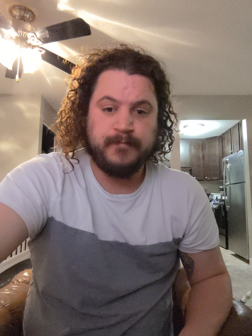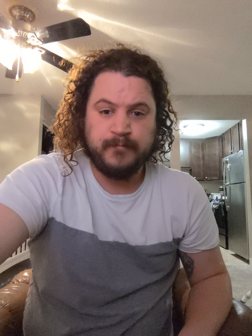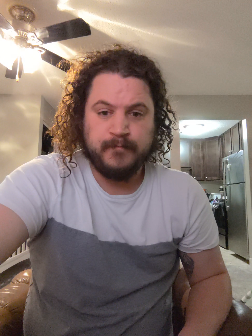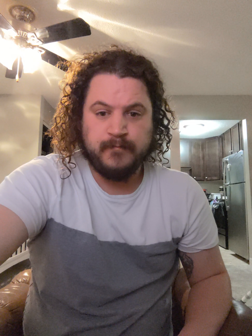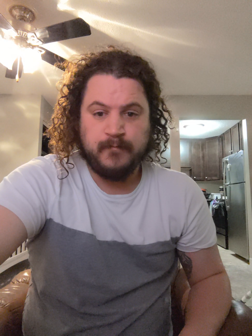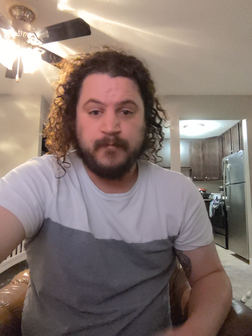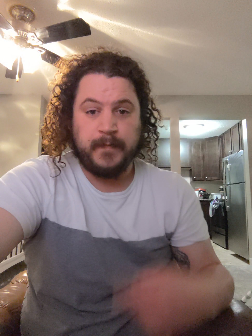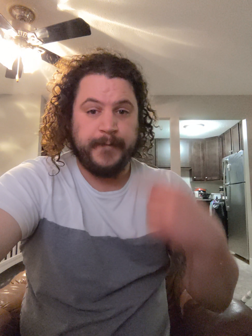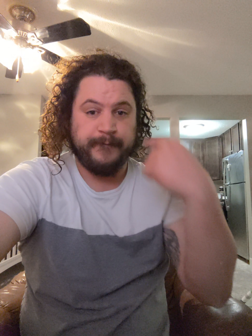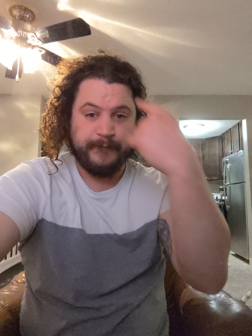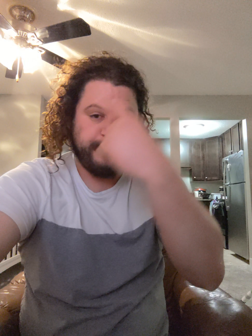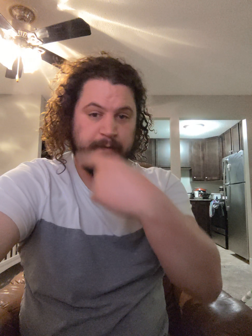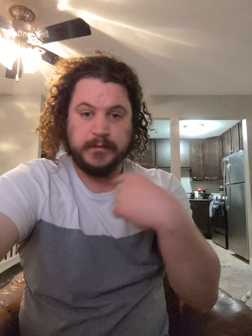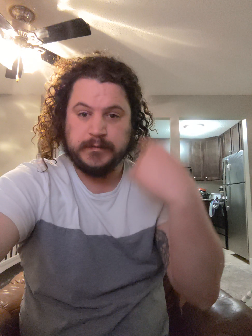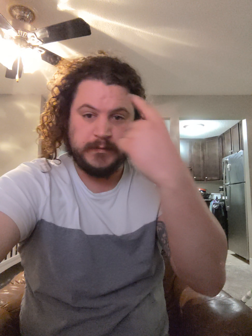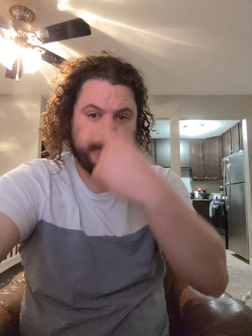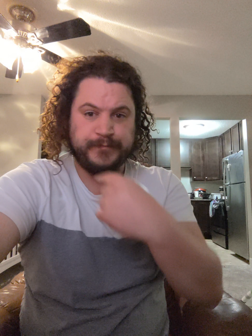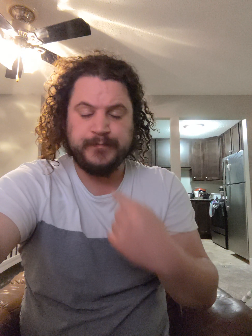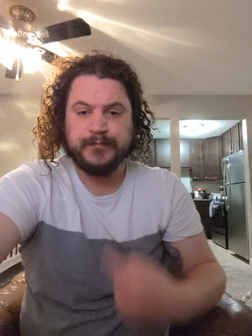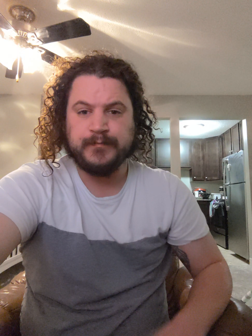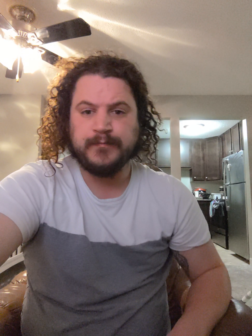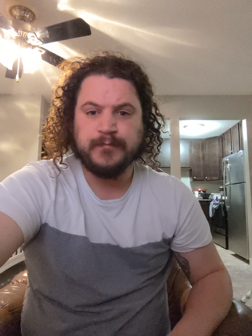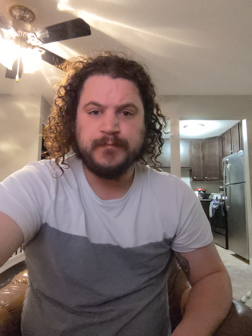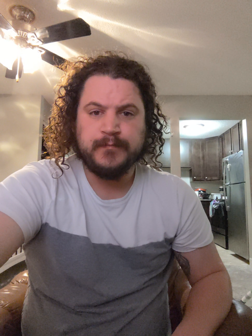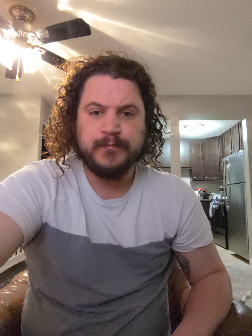face